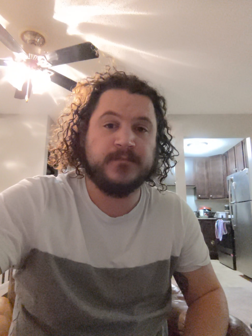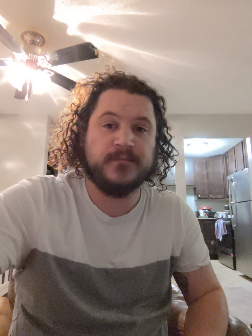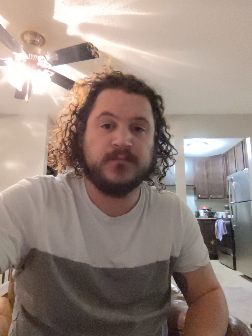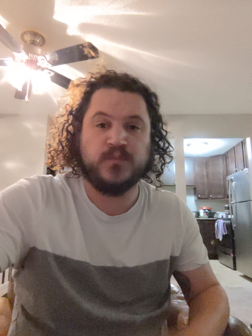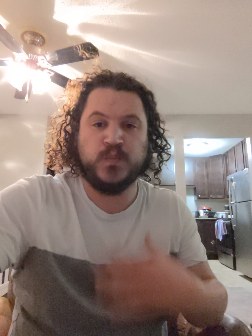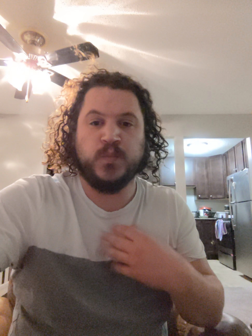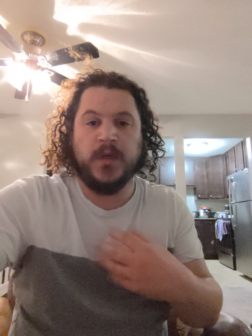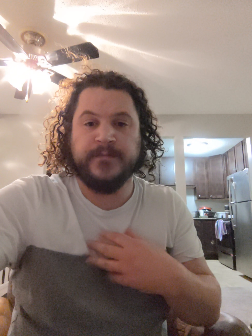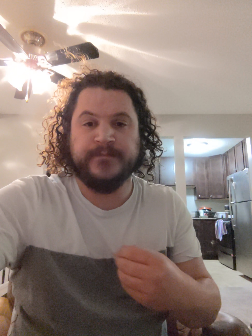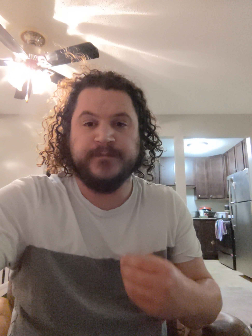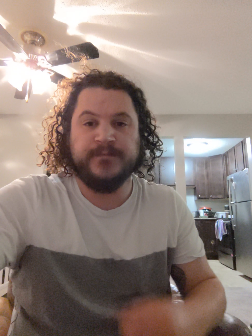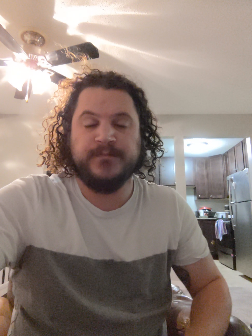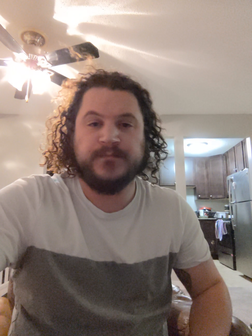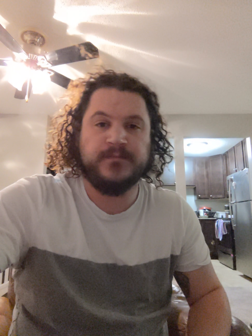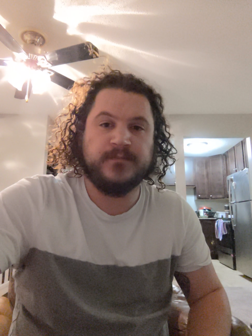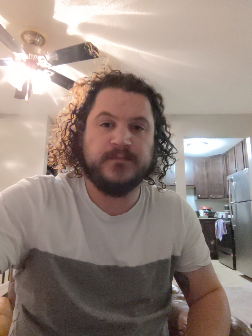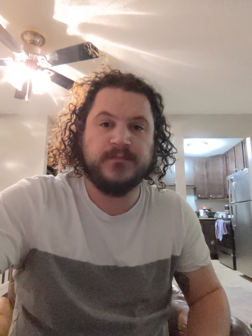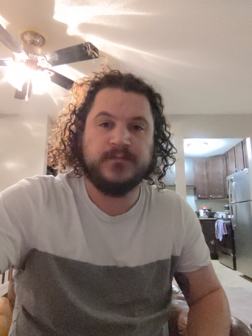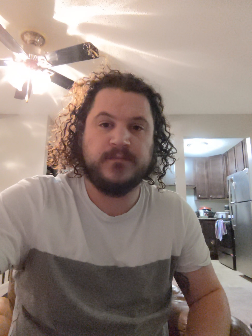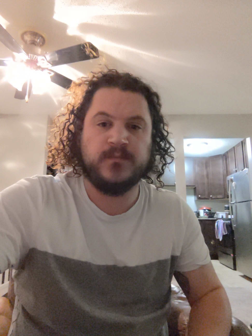white